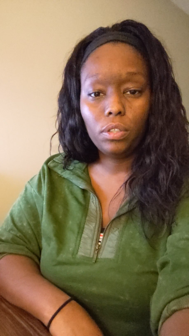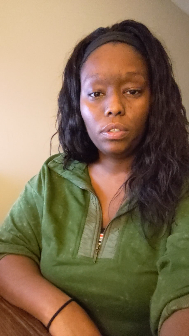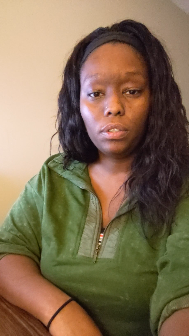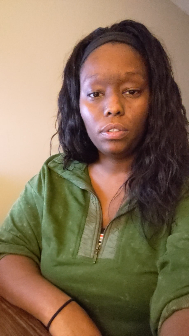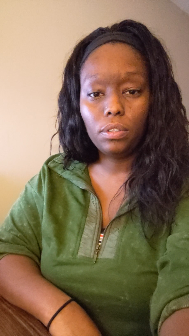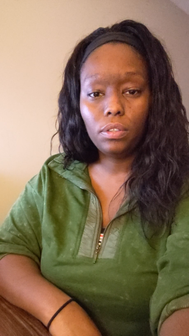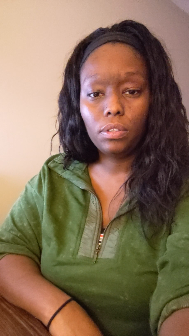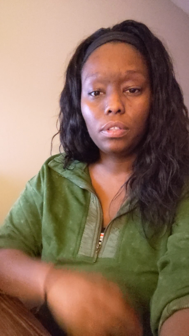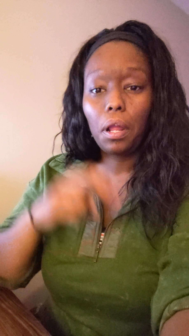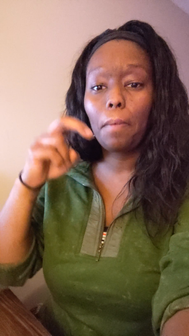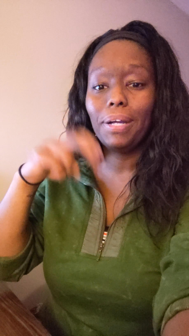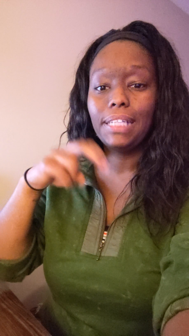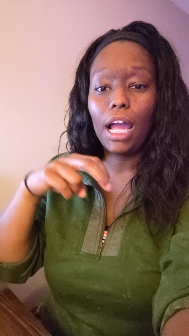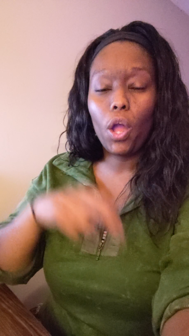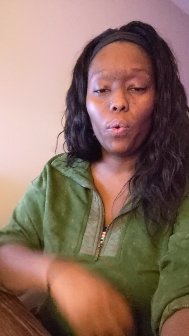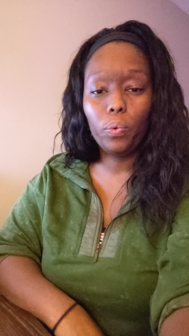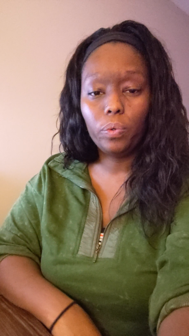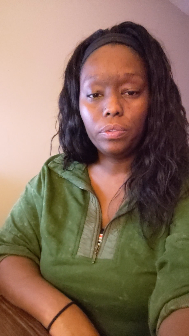potato